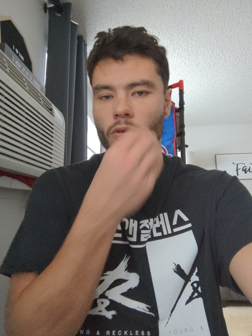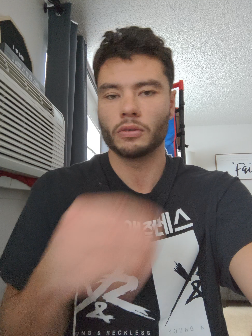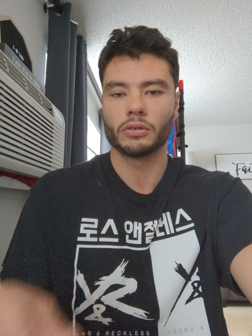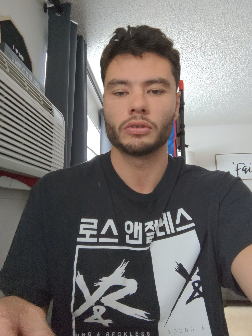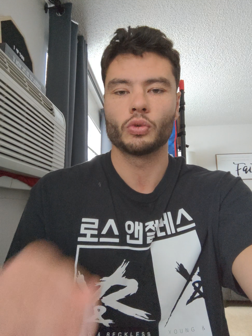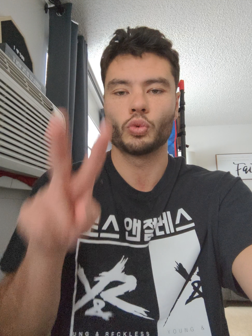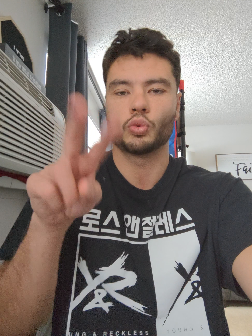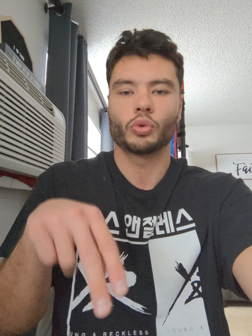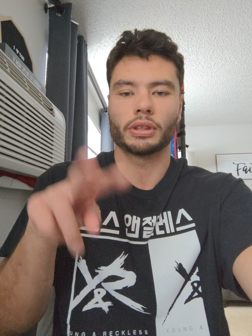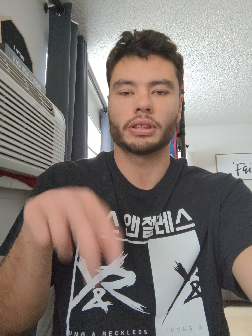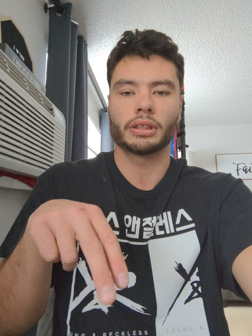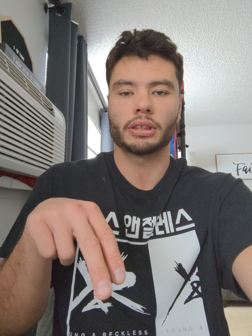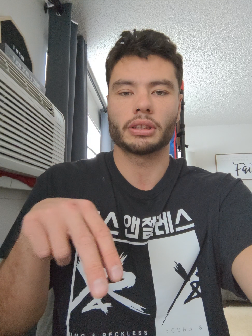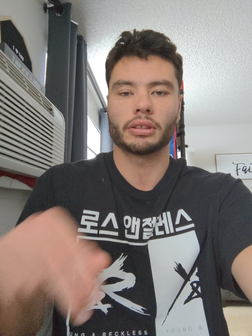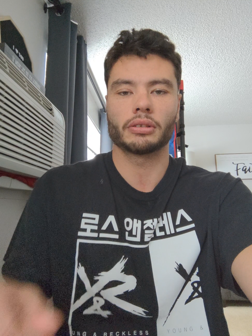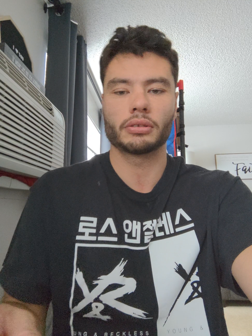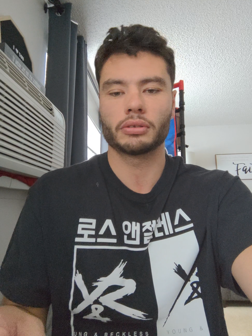read